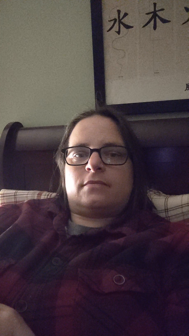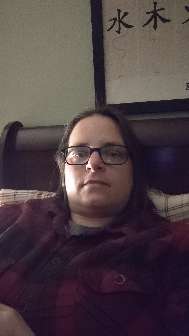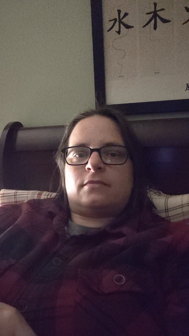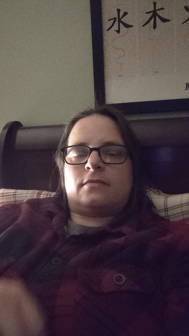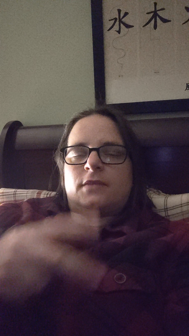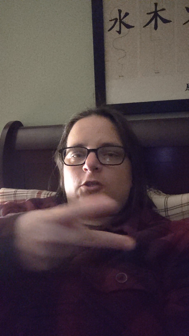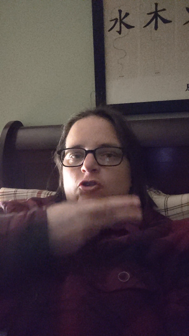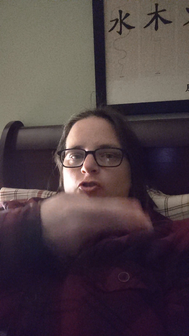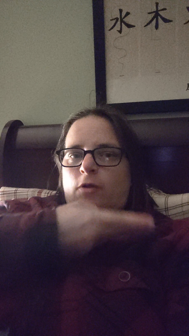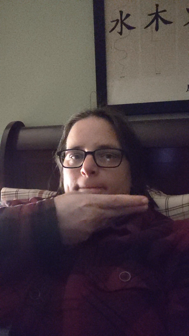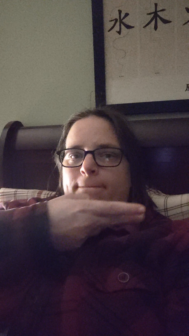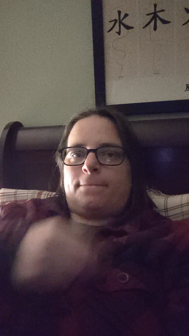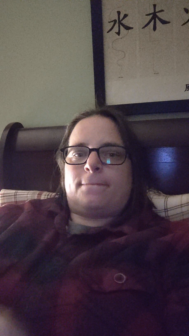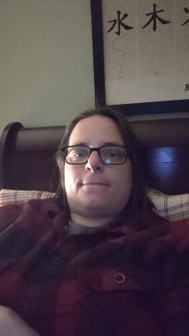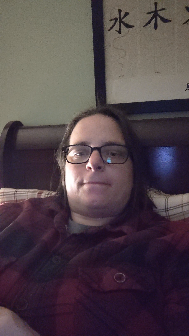sheep